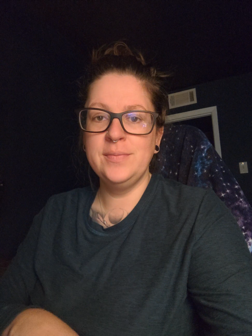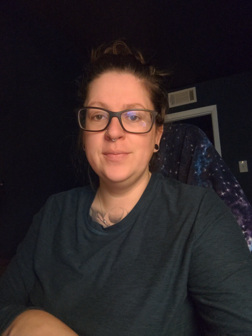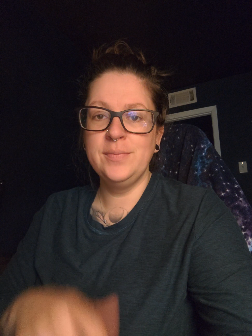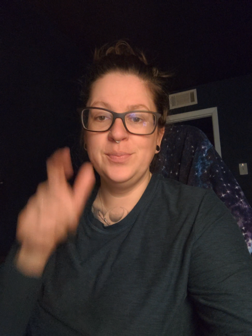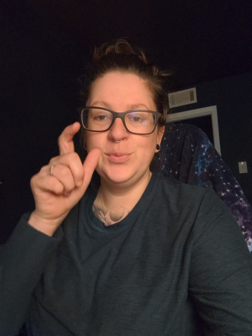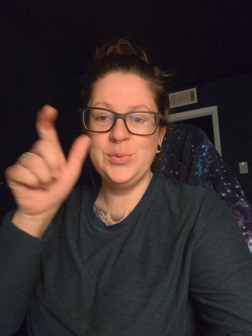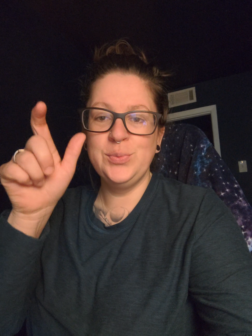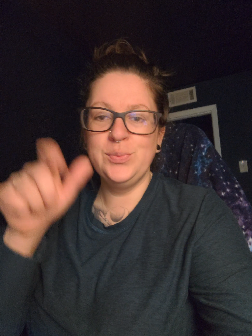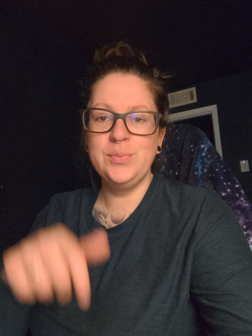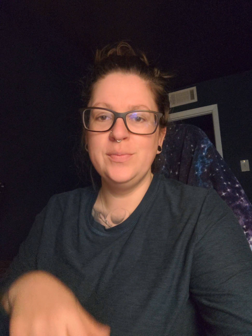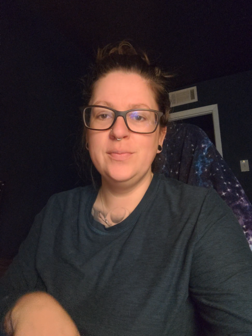moon